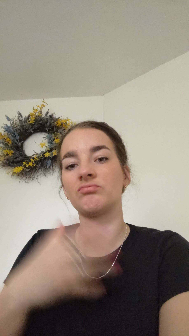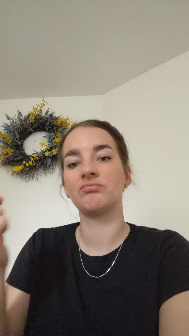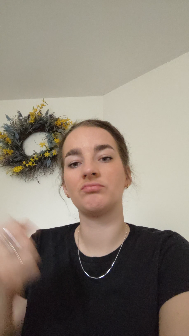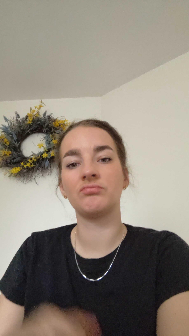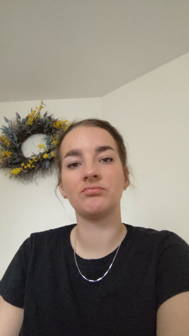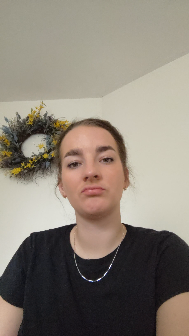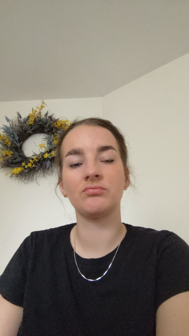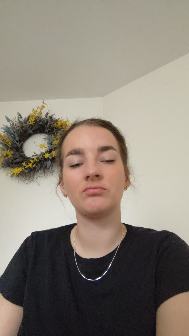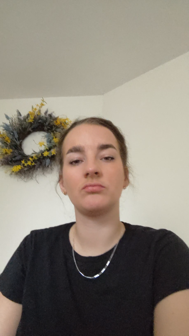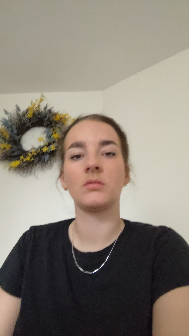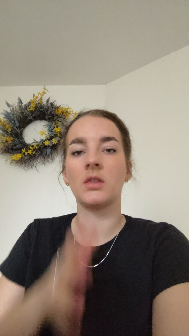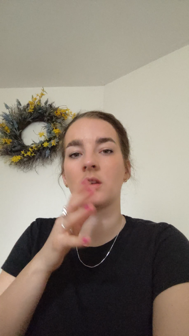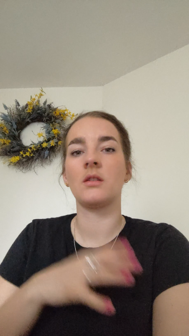lady